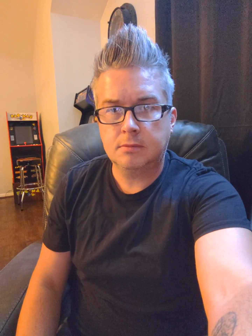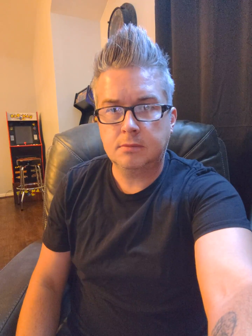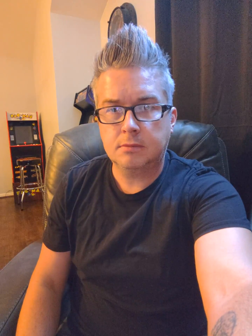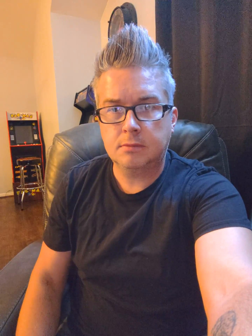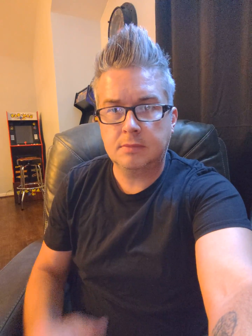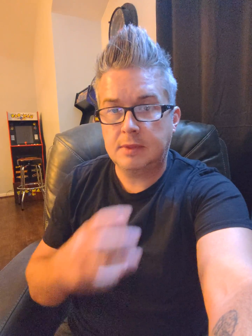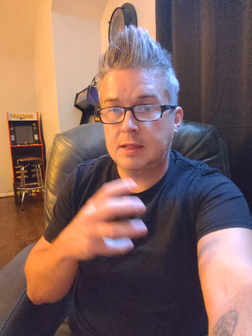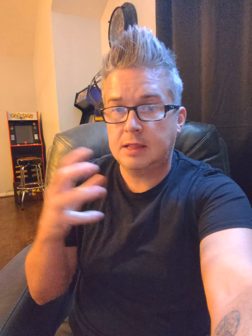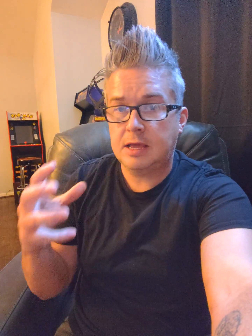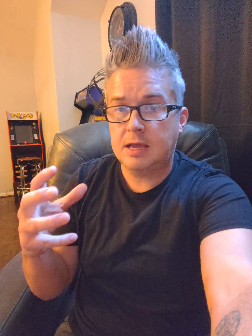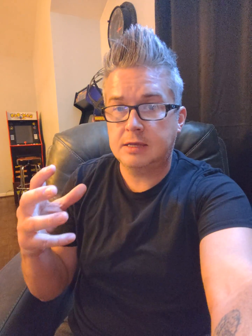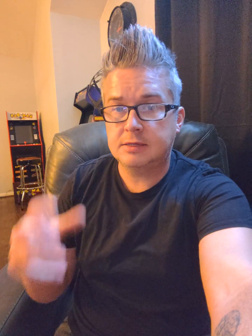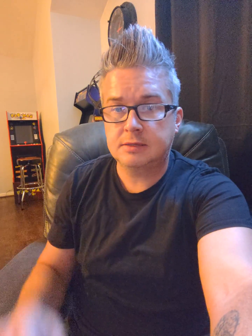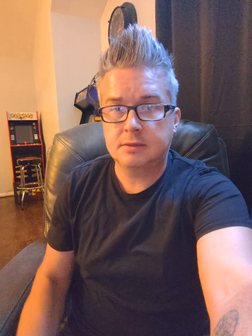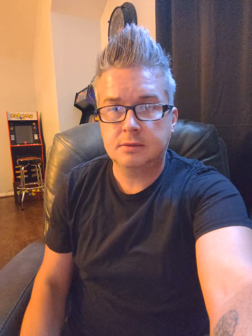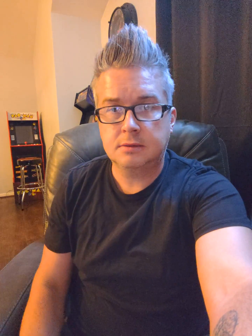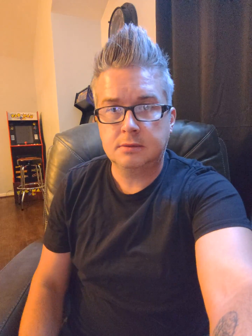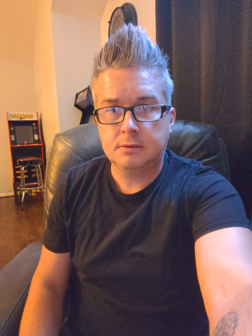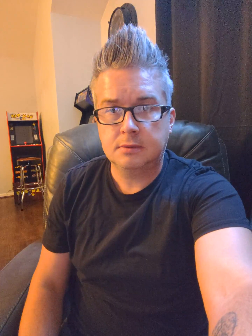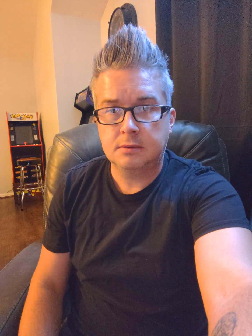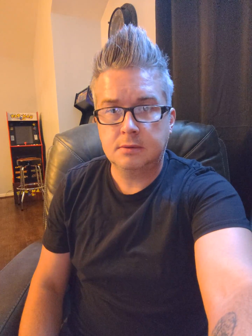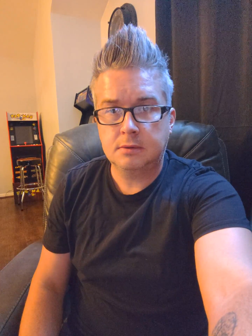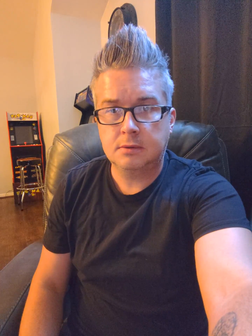a lot